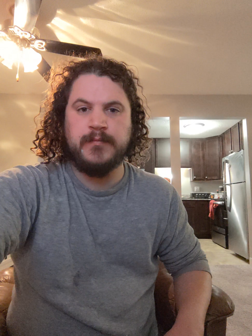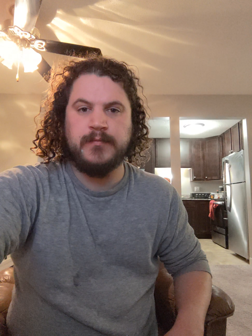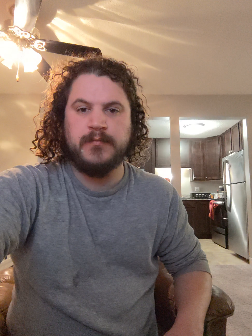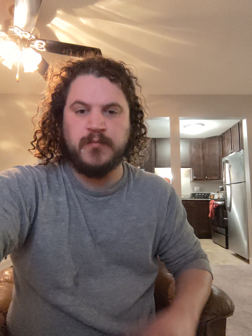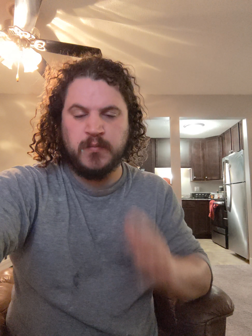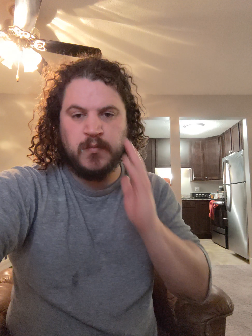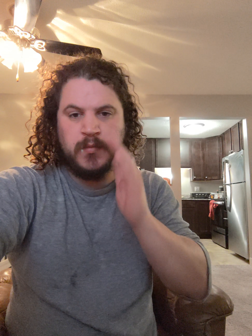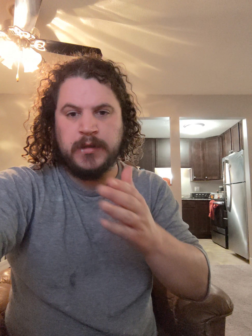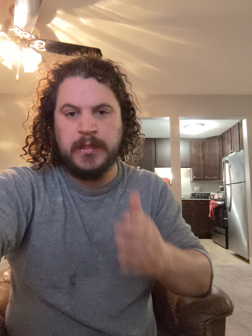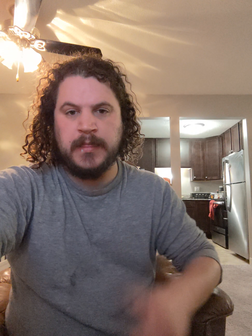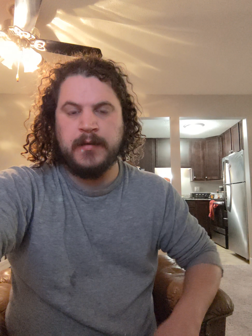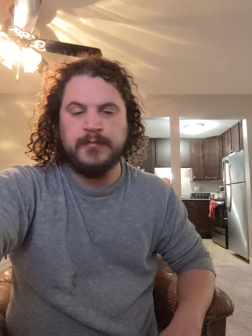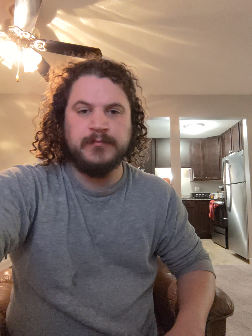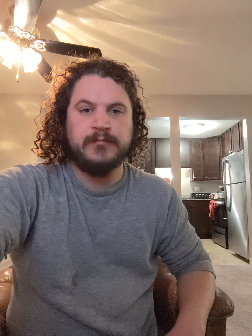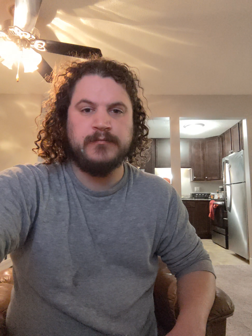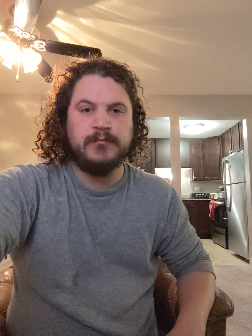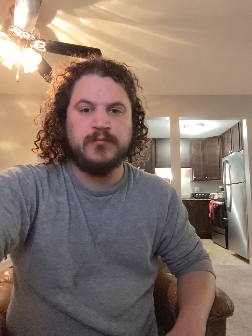will